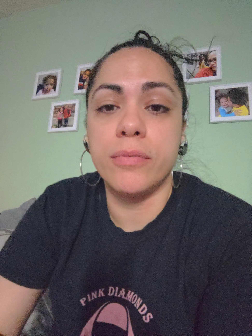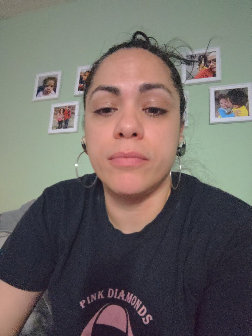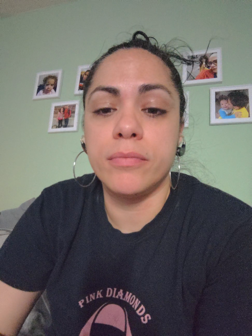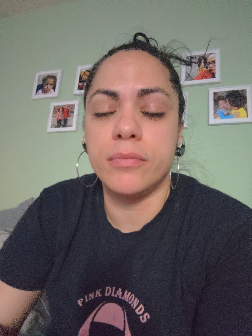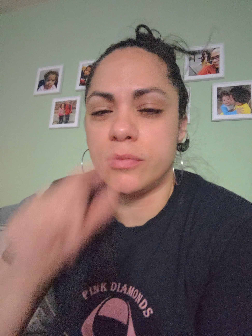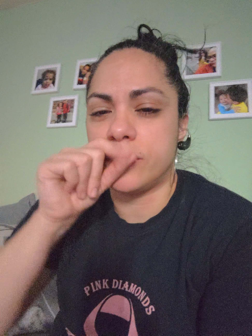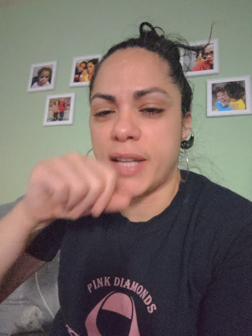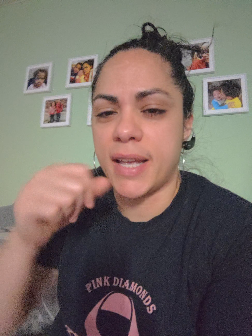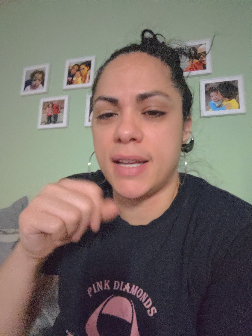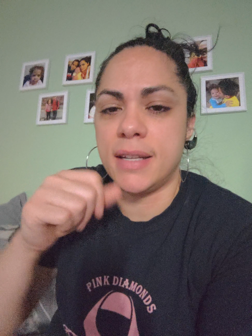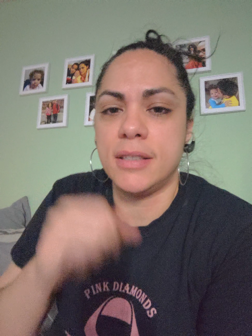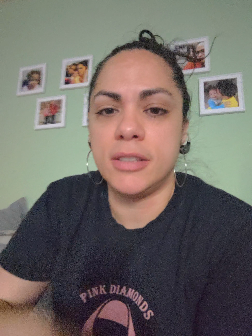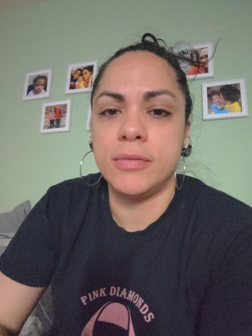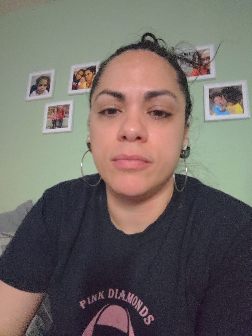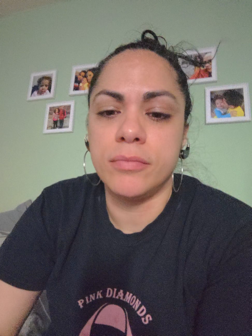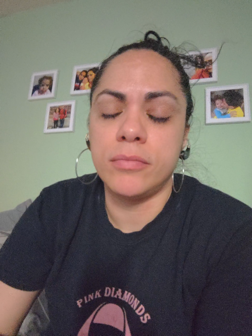hen